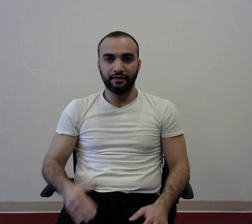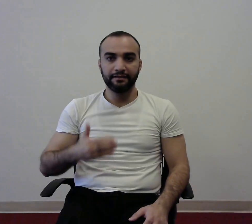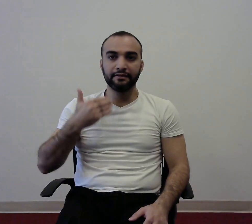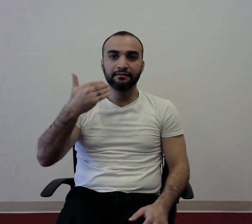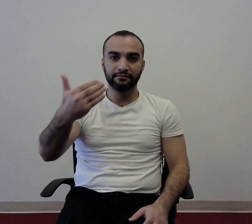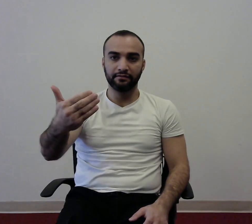siz